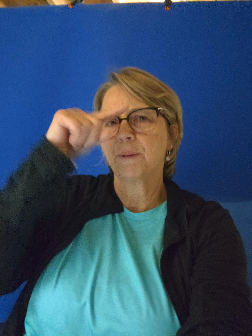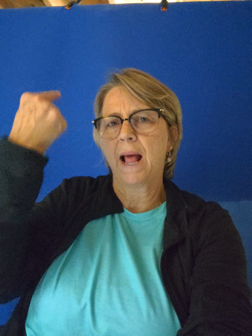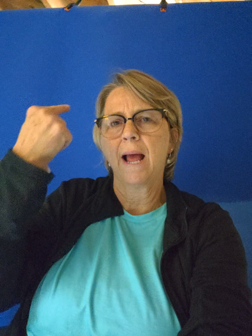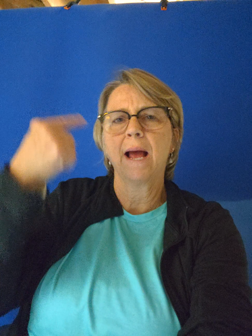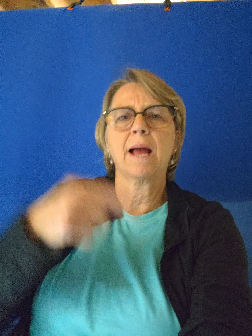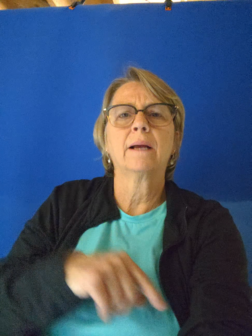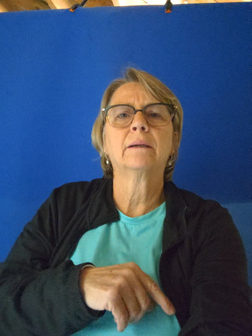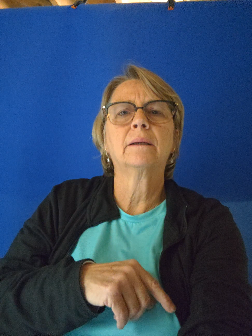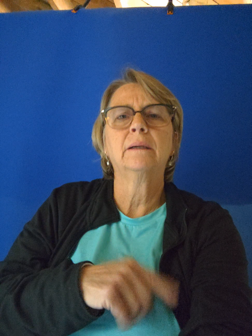black